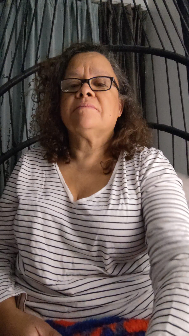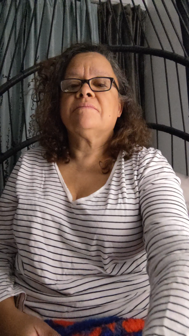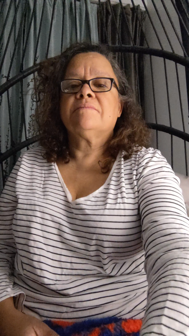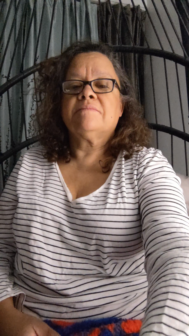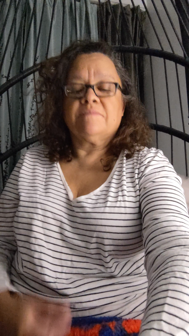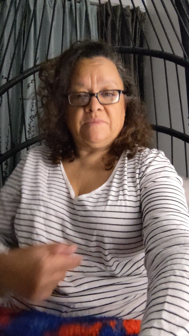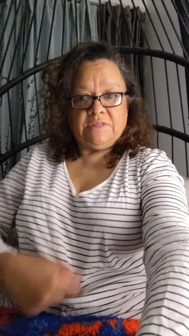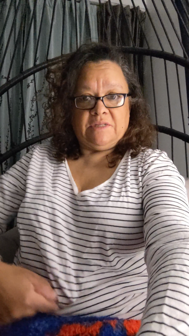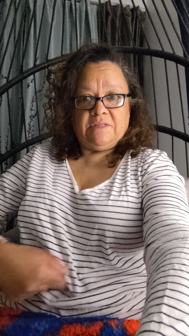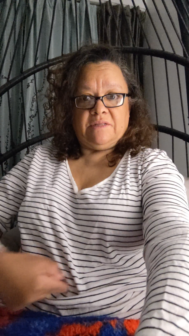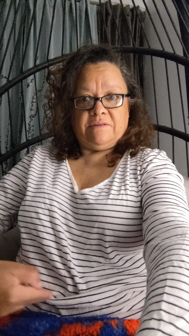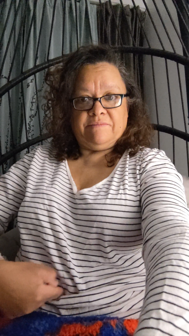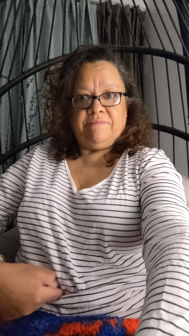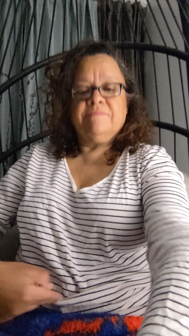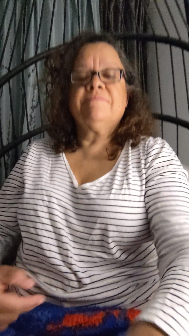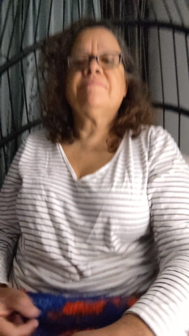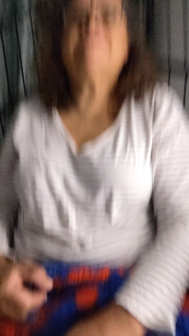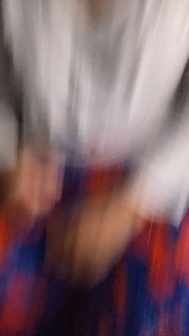belly button